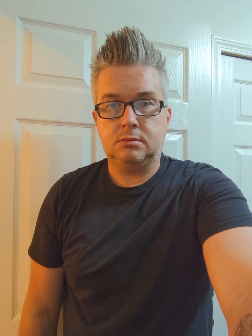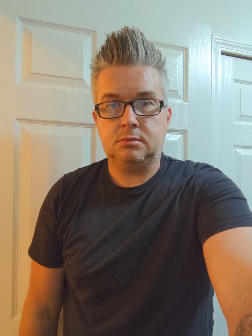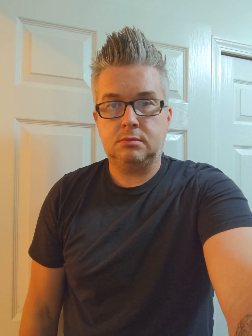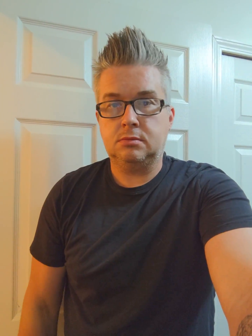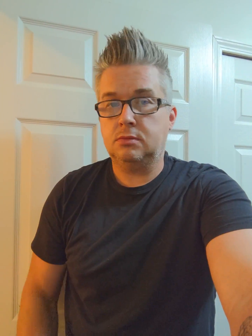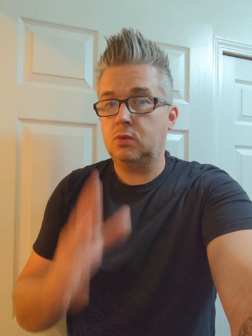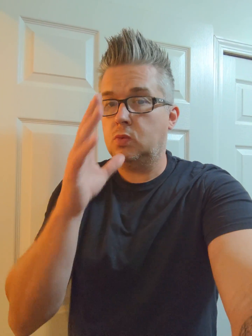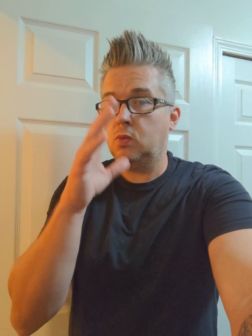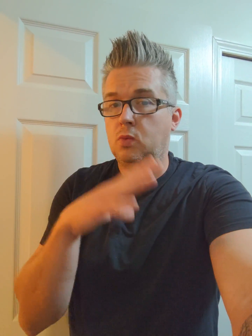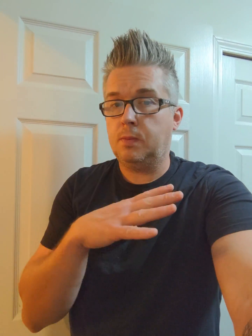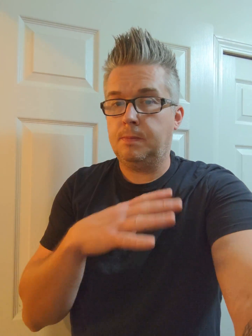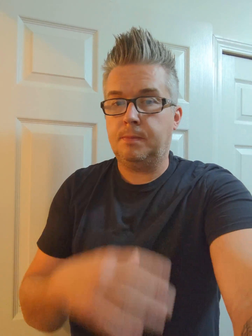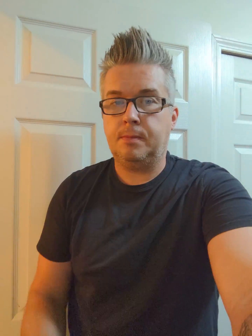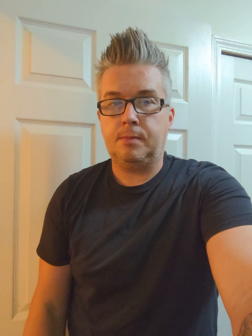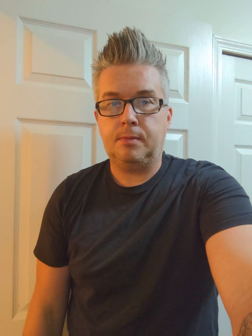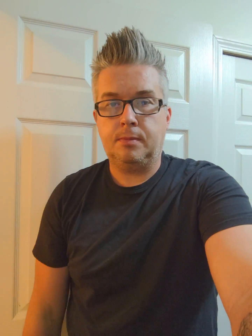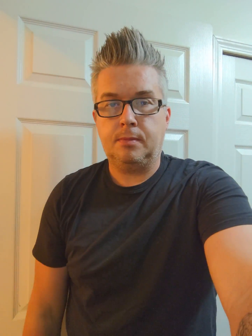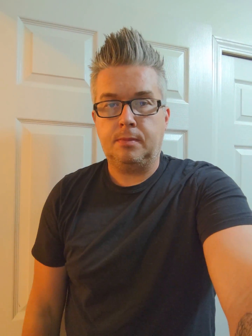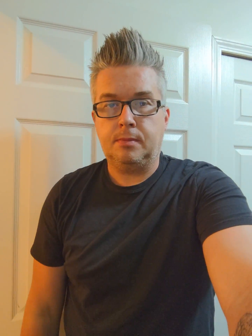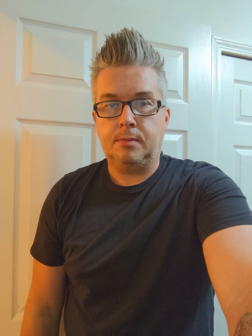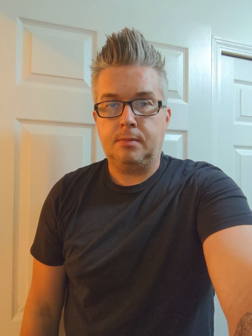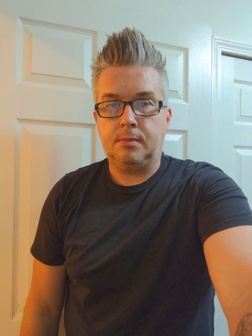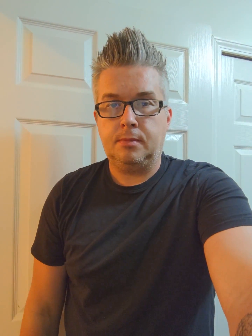lady